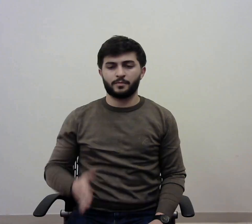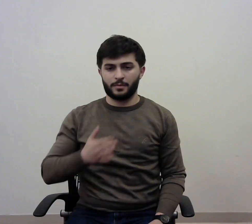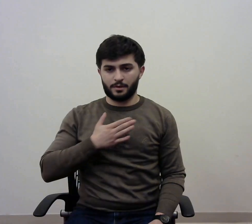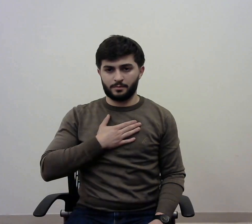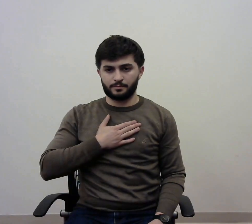mən